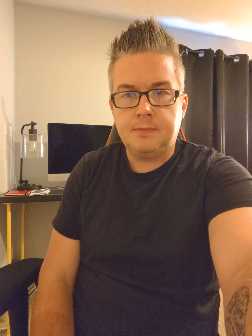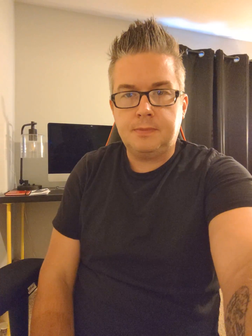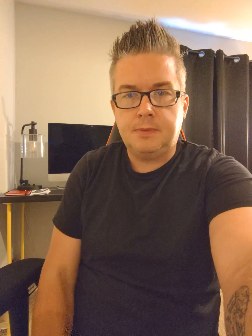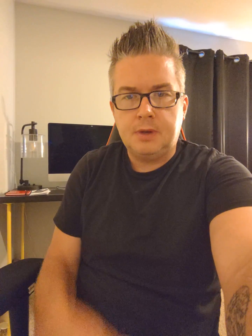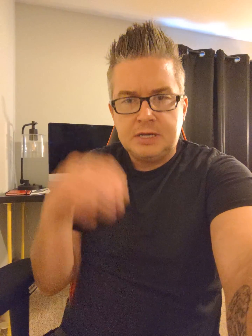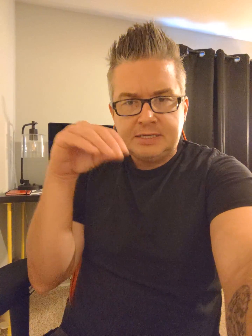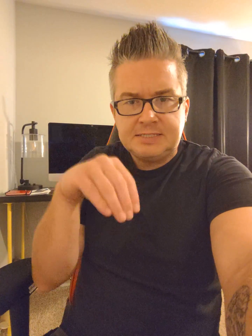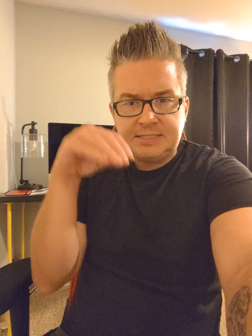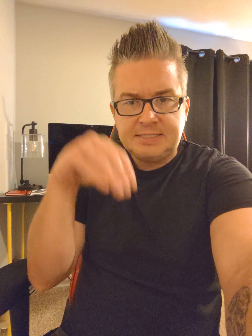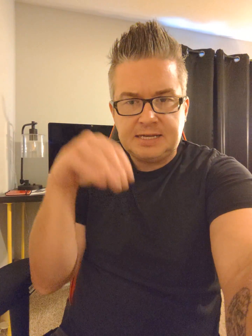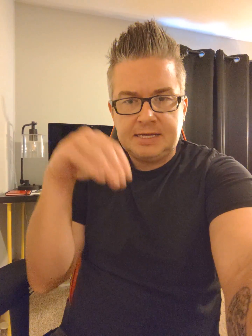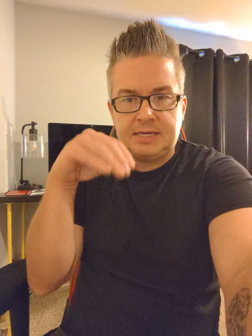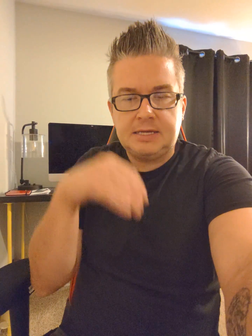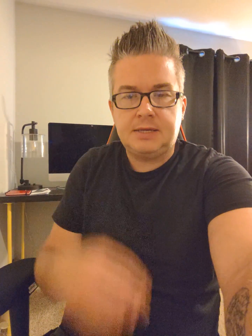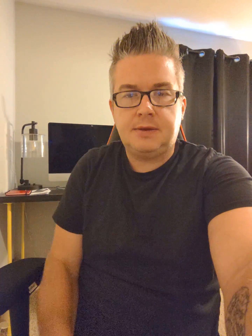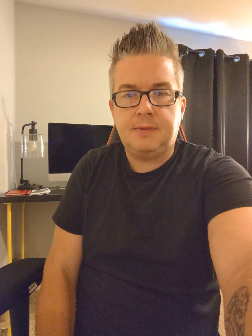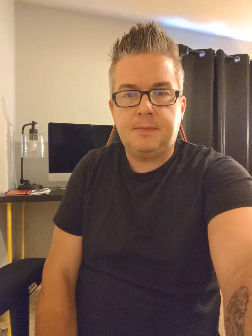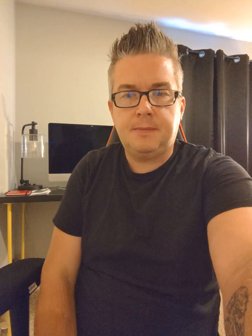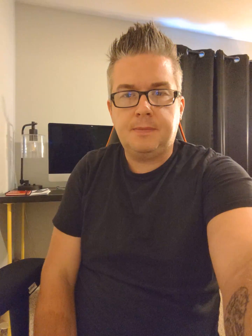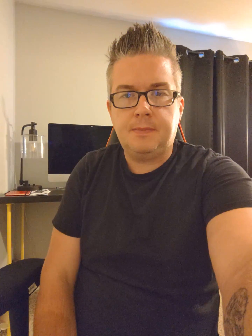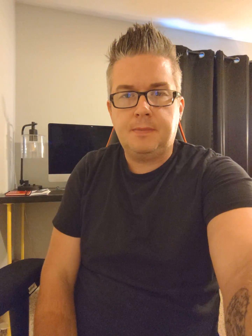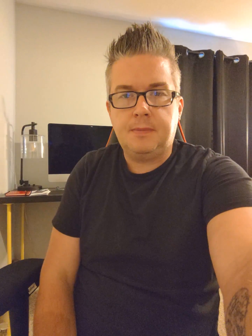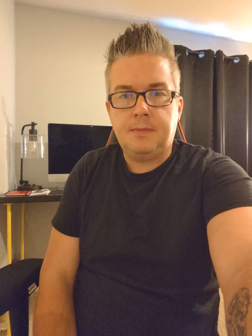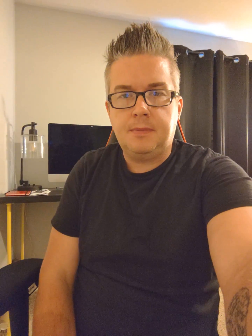inside